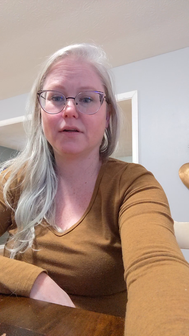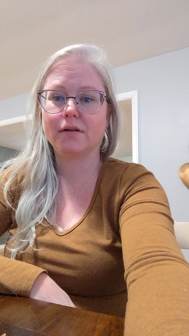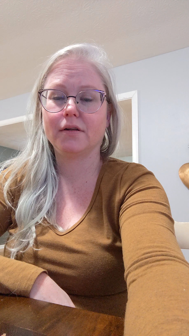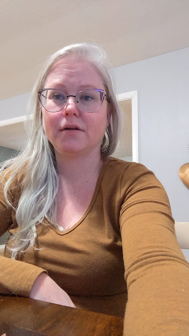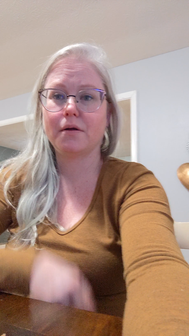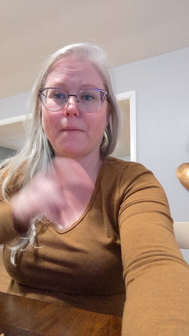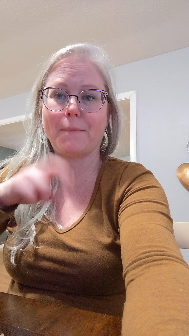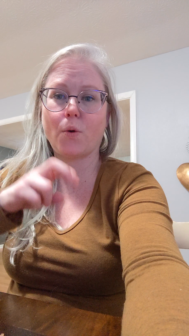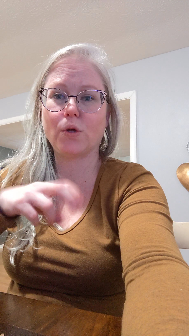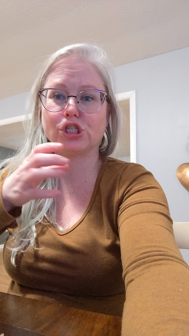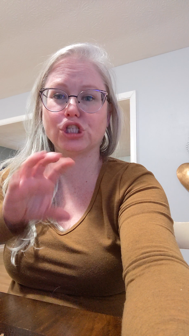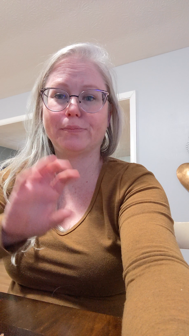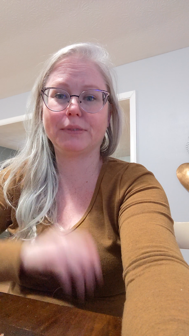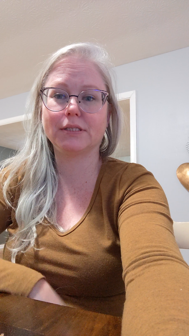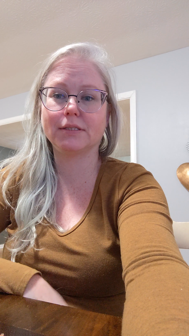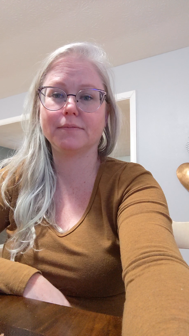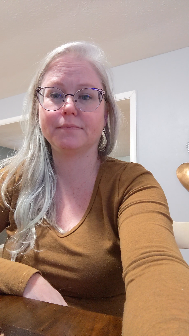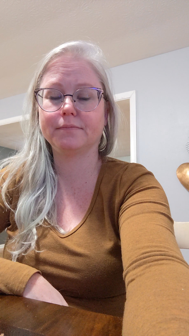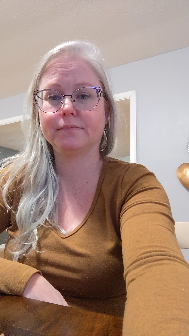potato chip